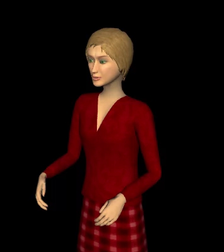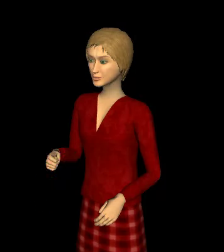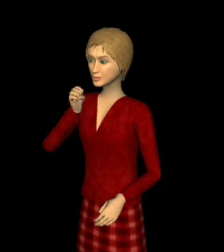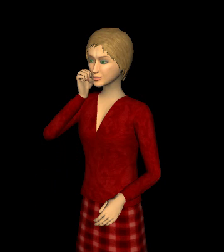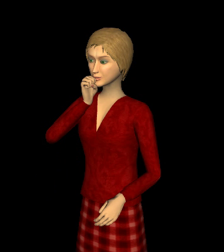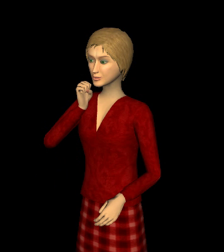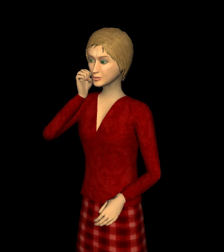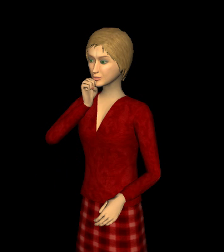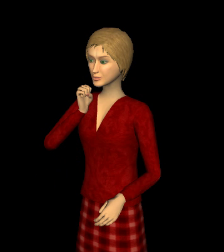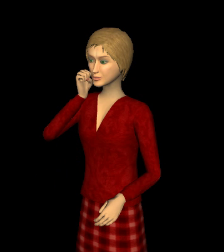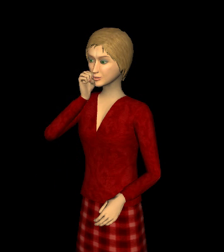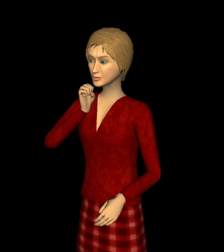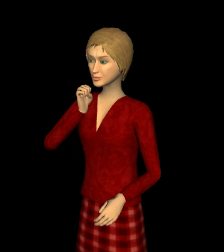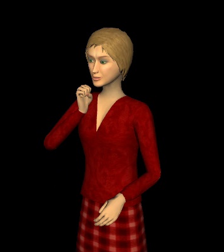جليد